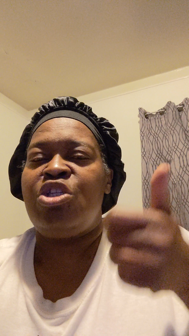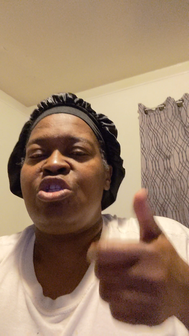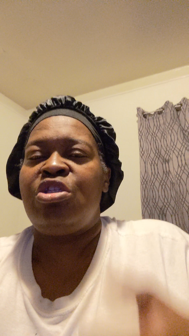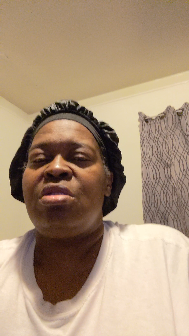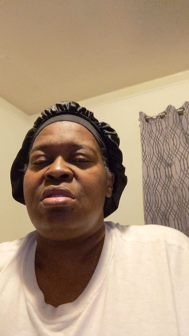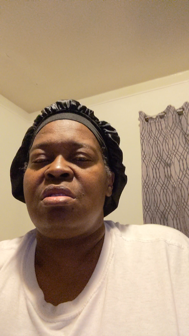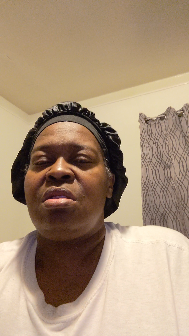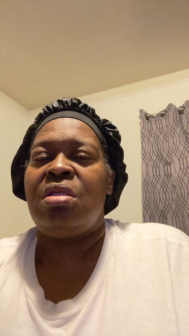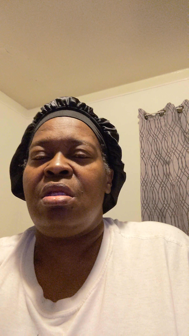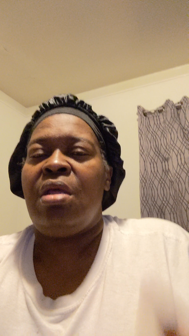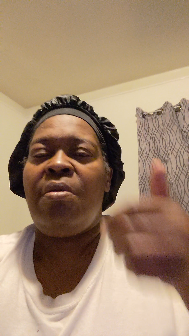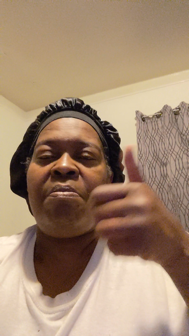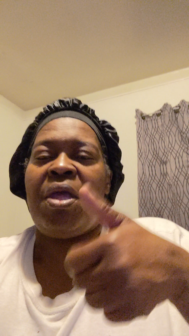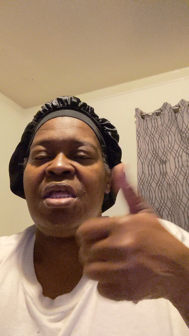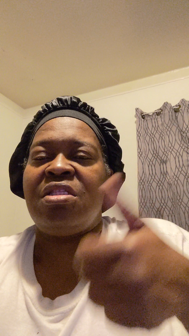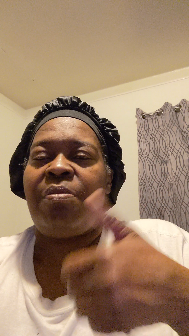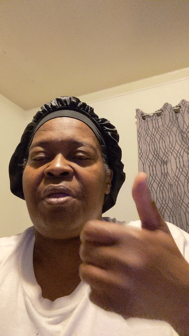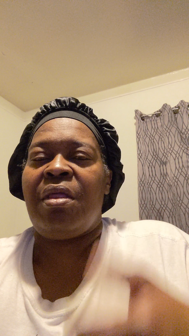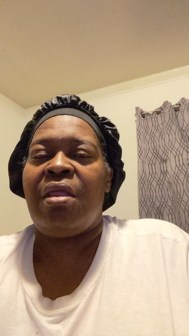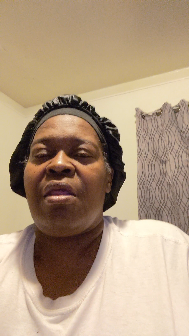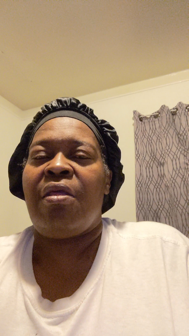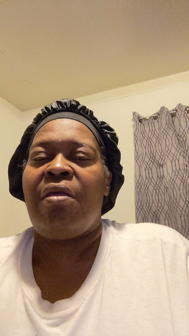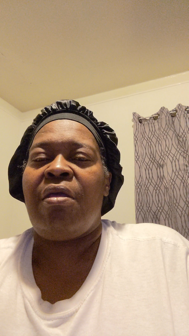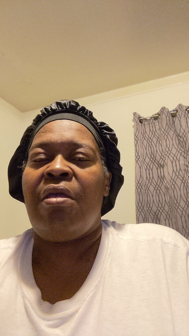basement